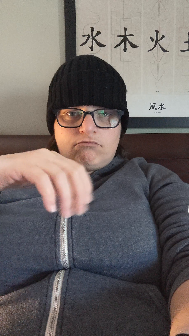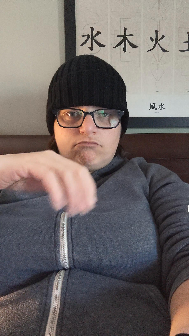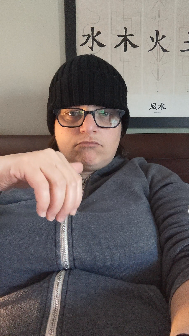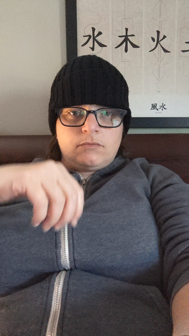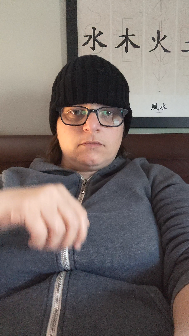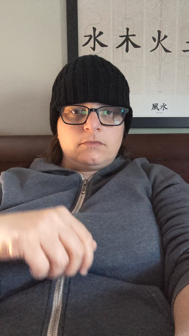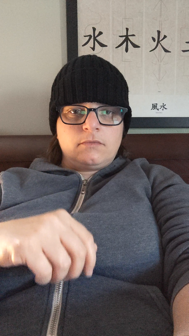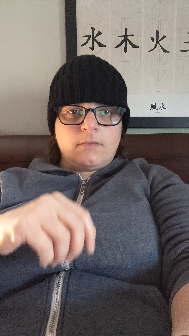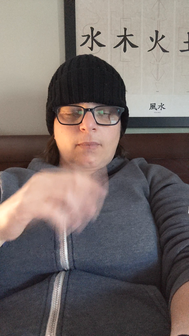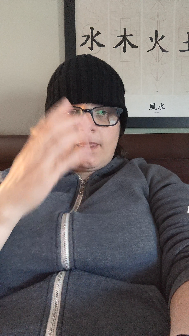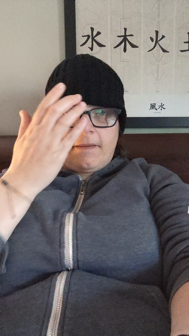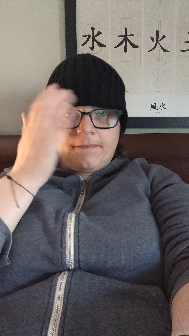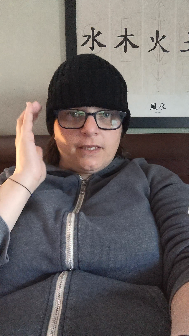peekaboo